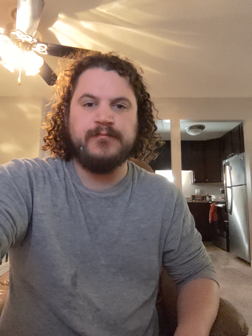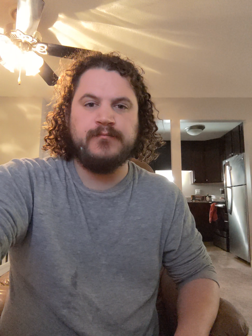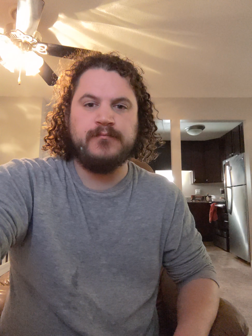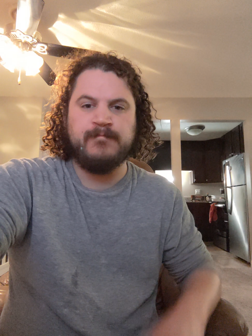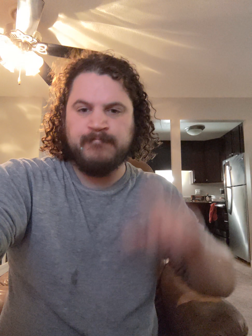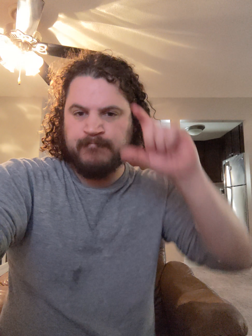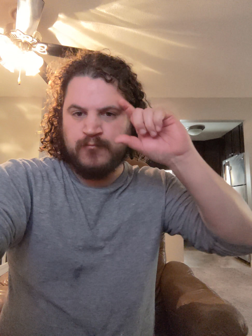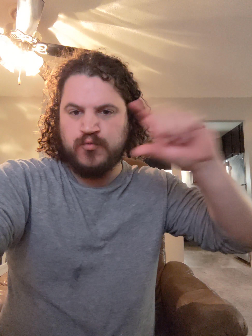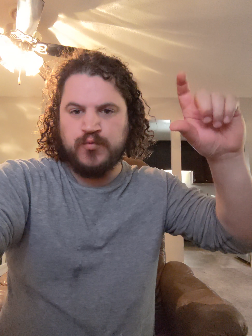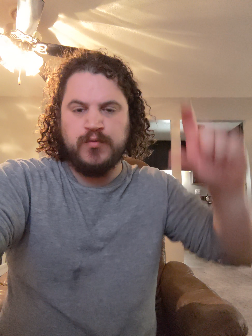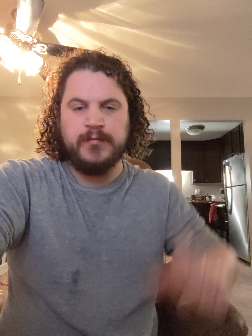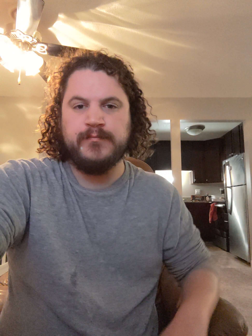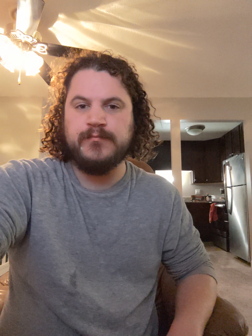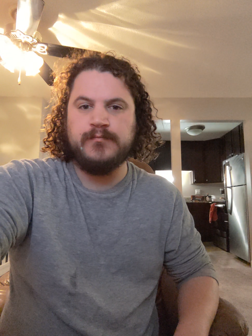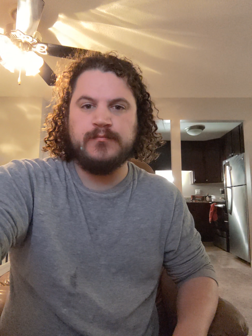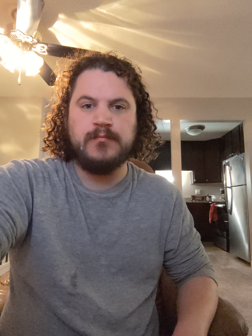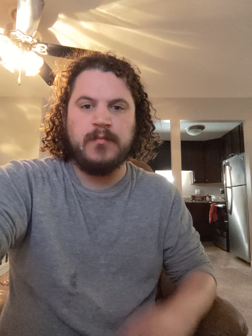moon